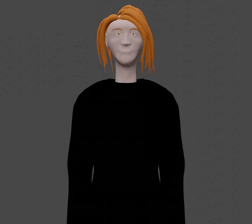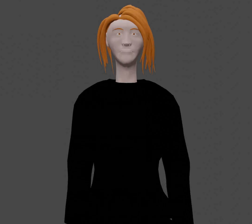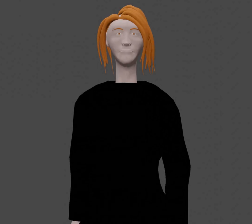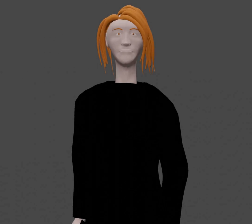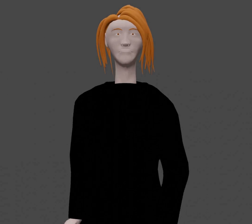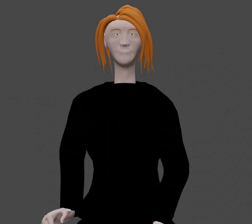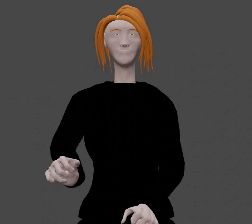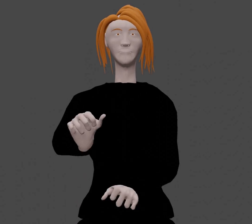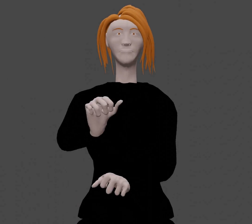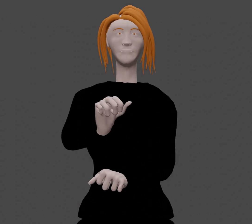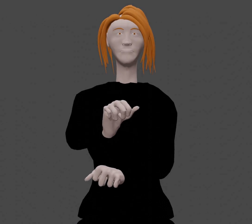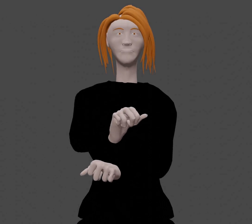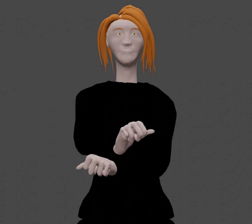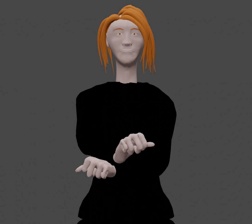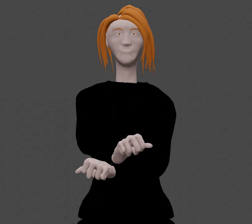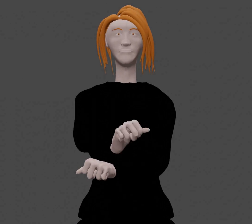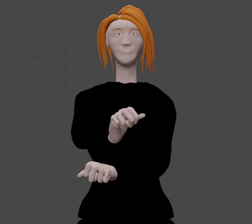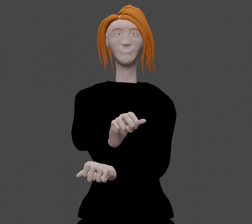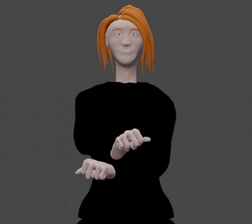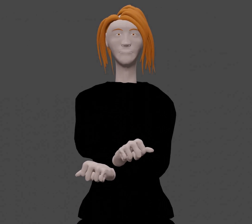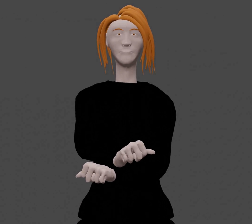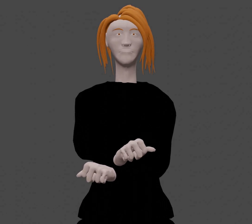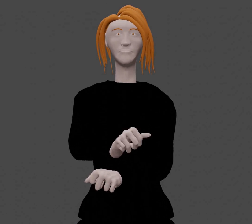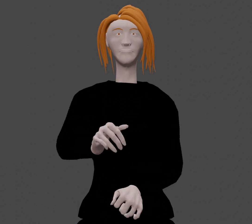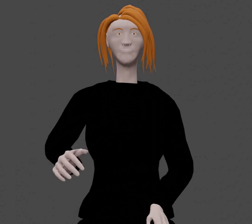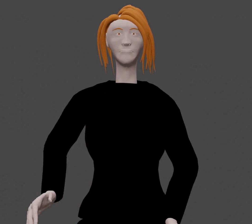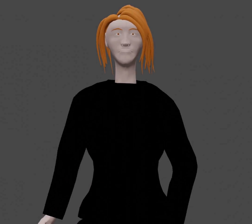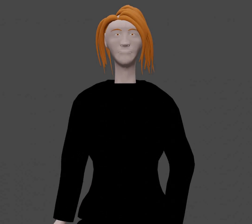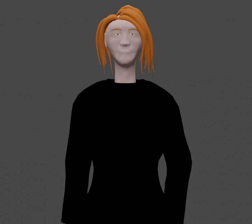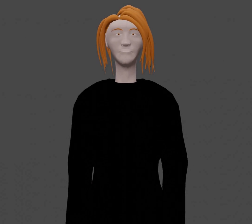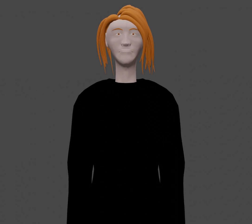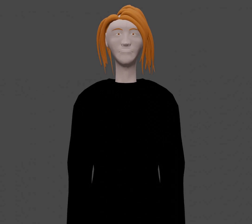Assignment